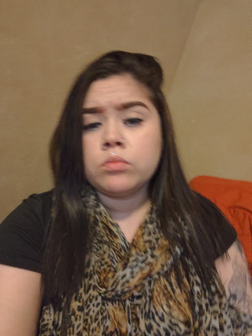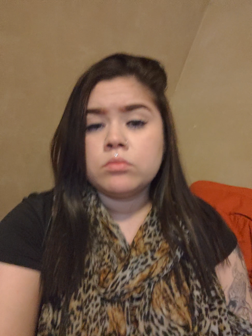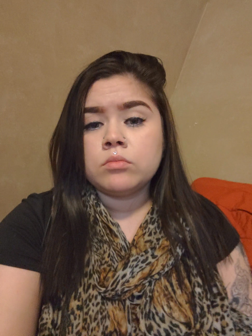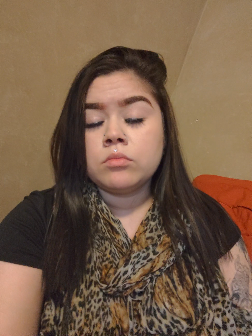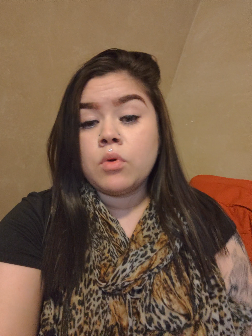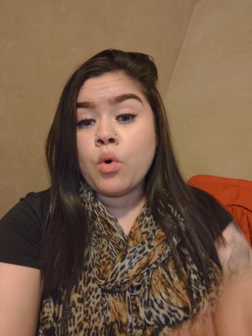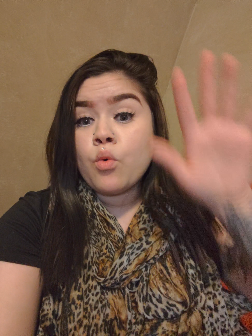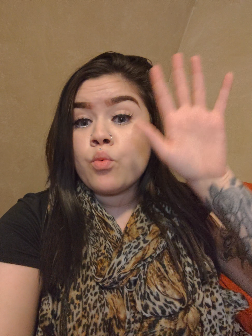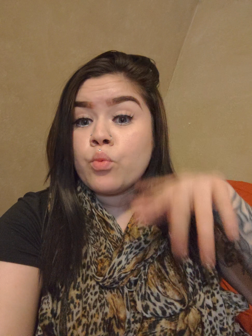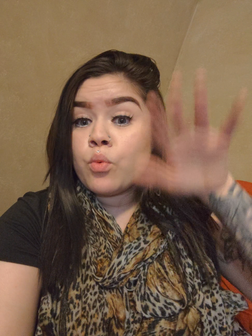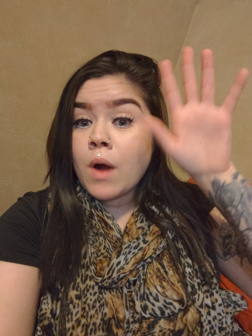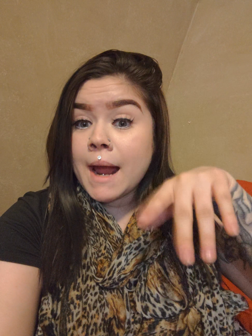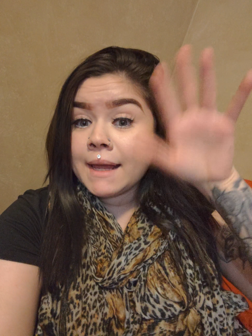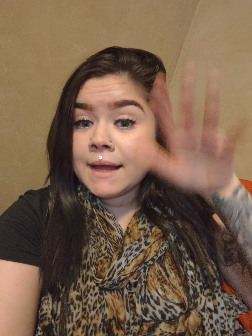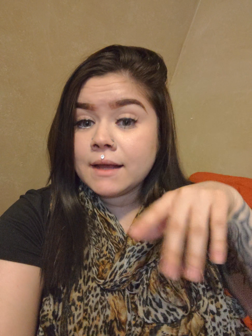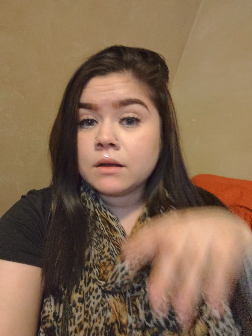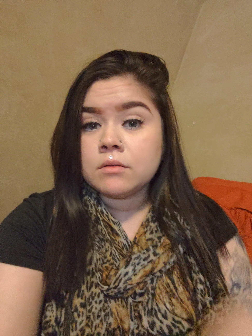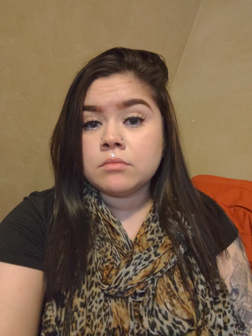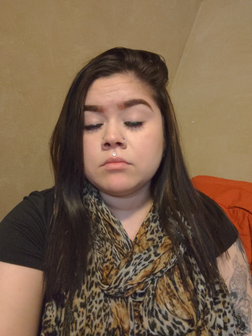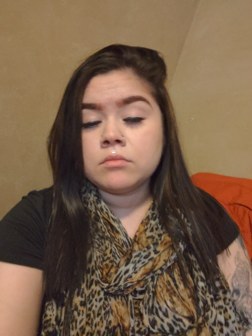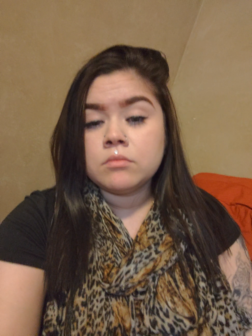rain